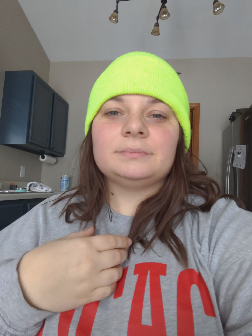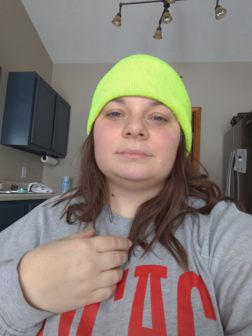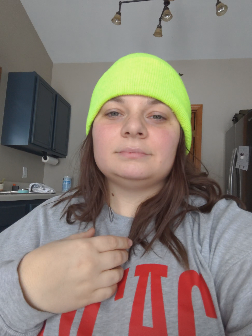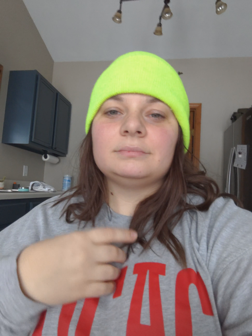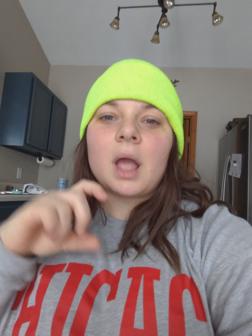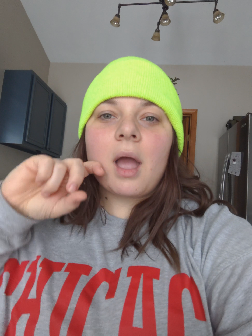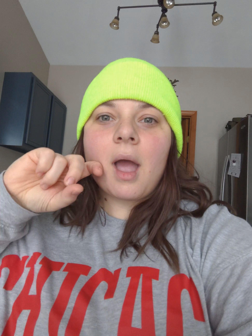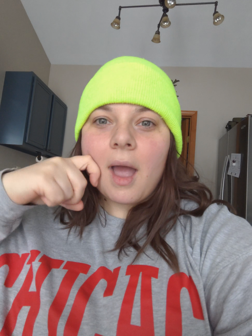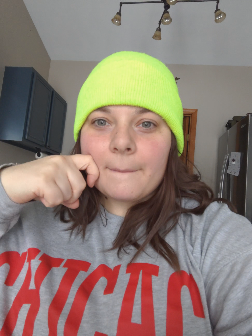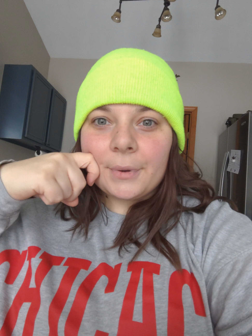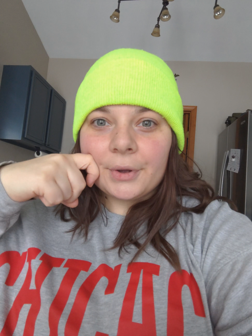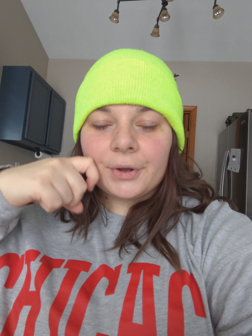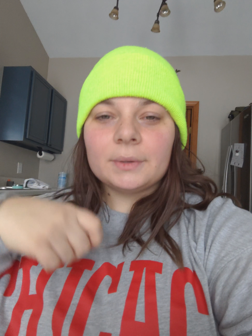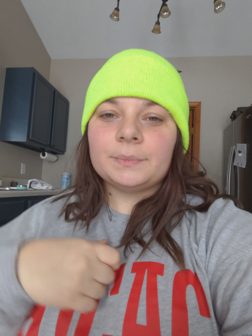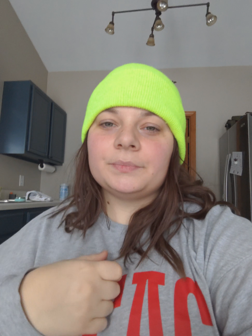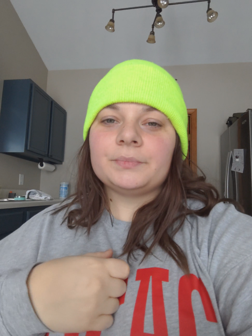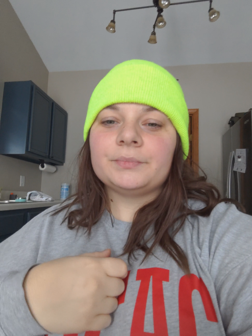apple